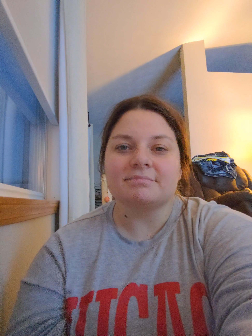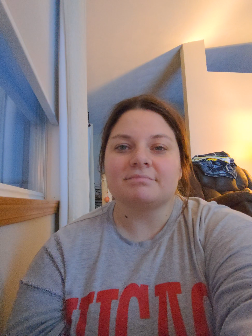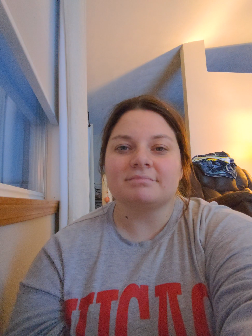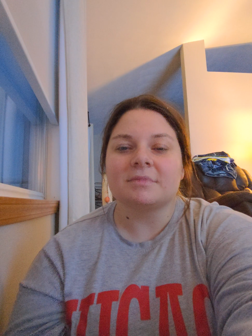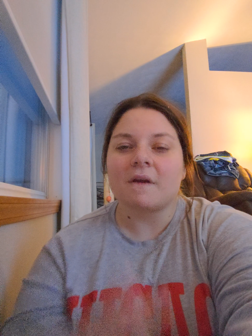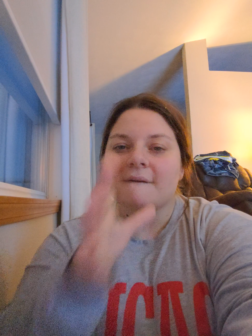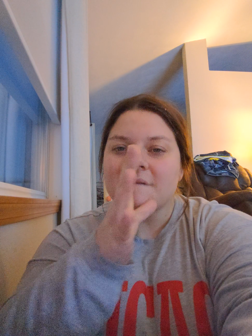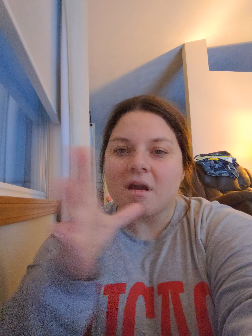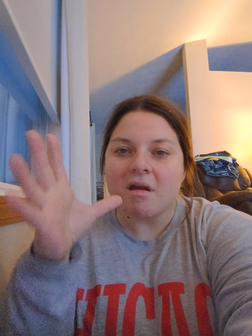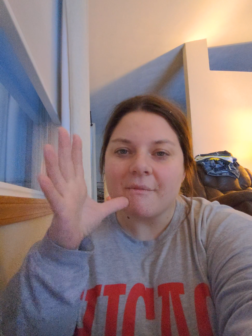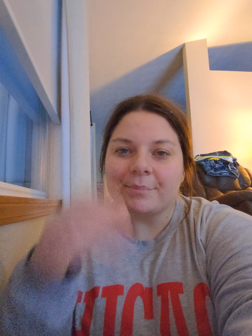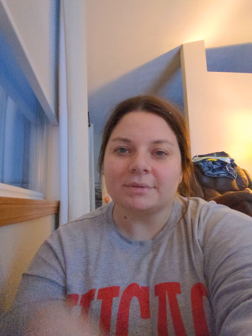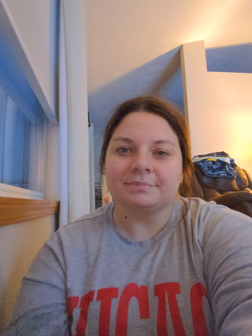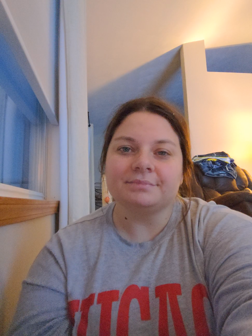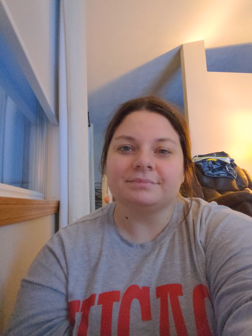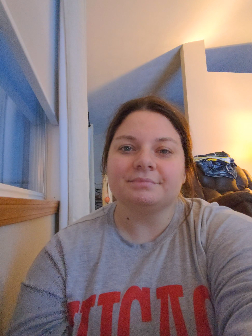farm